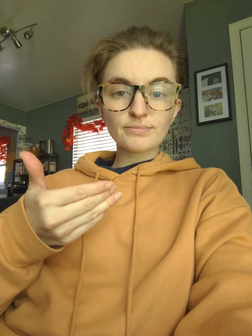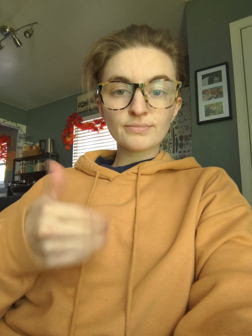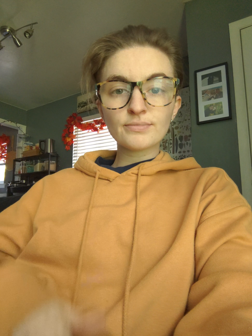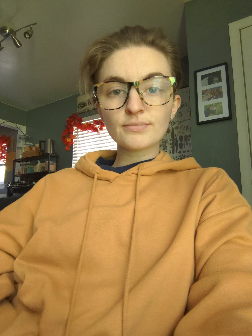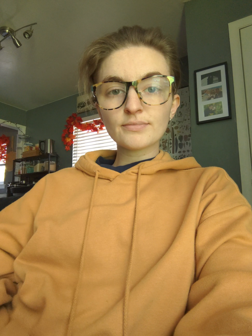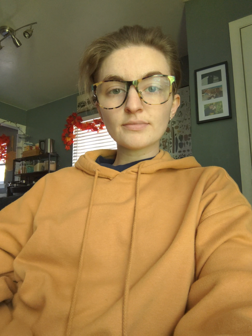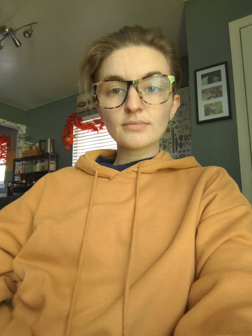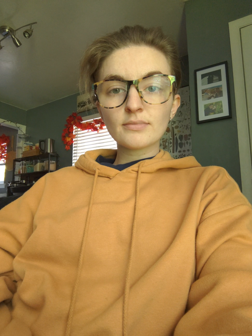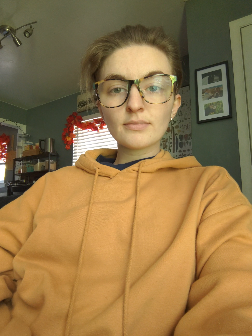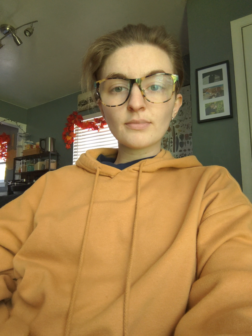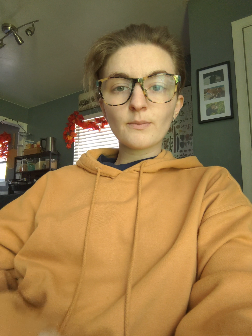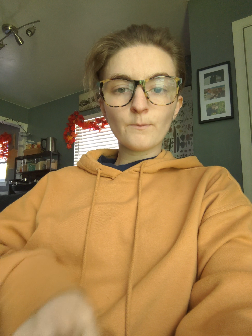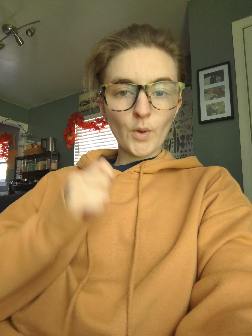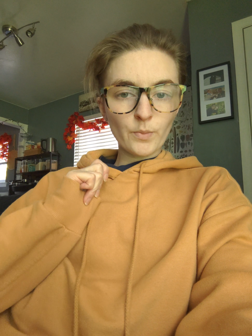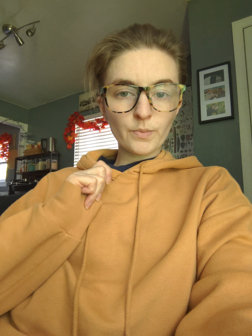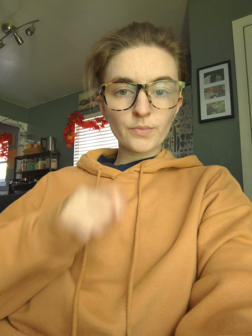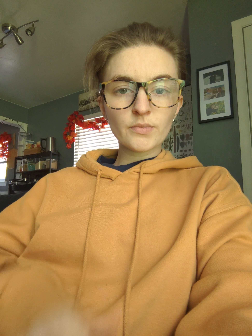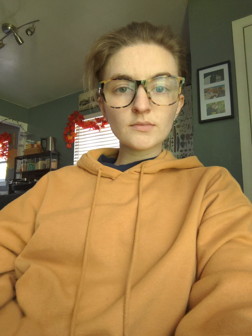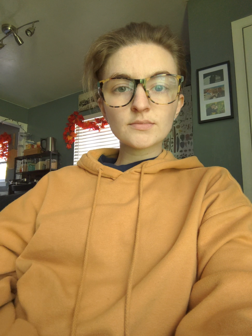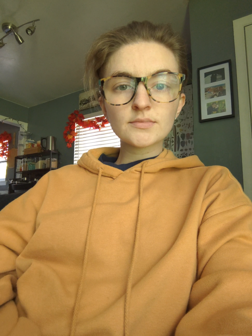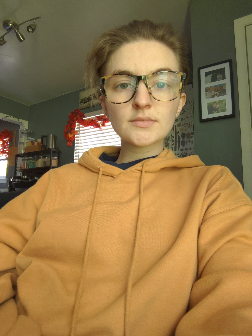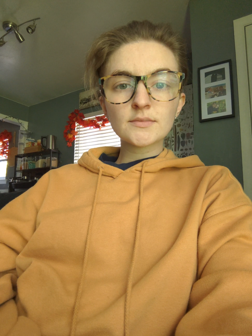rip